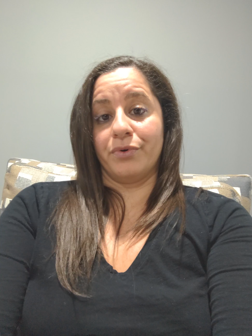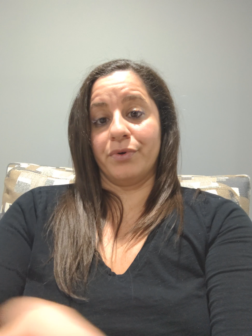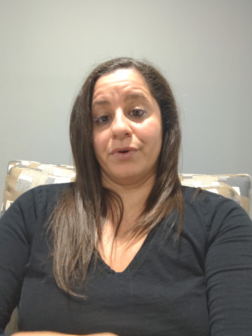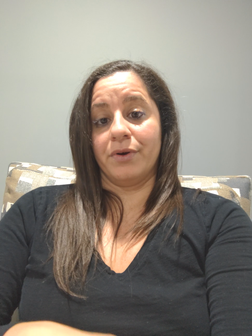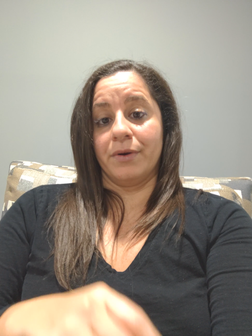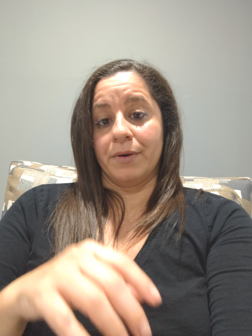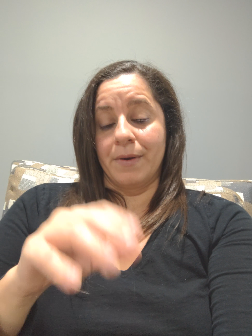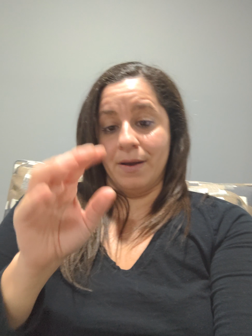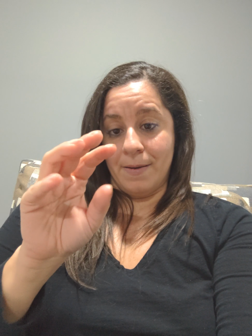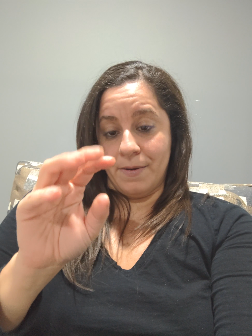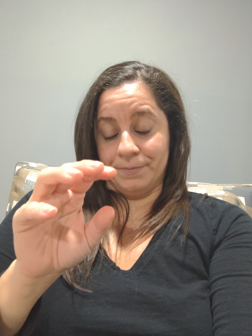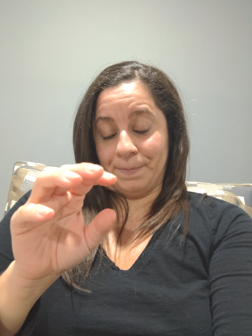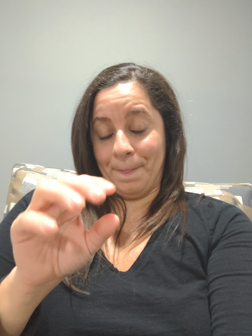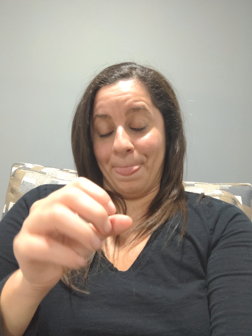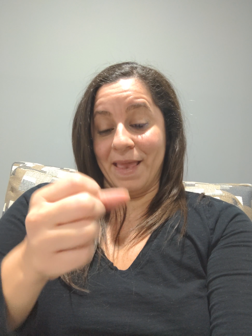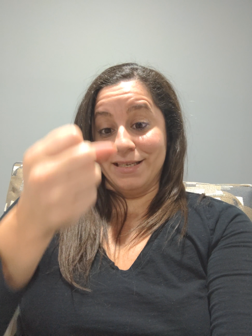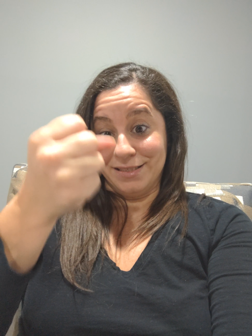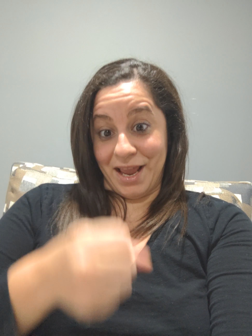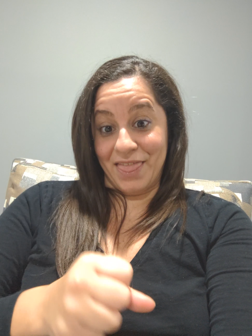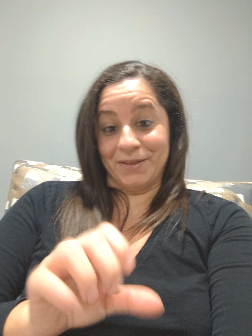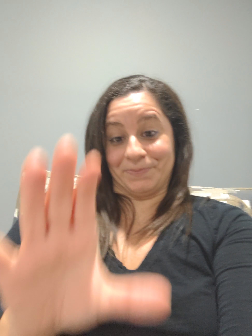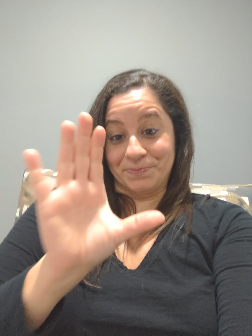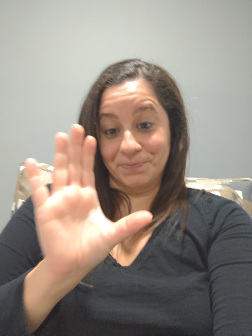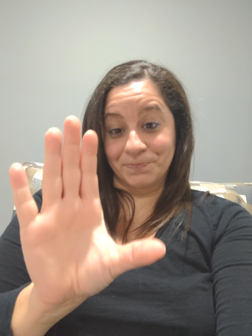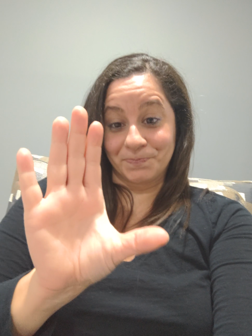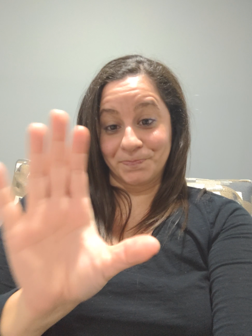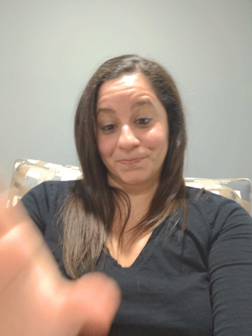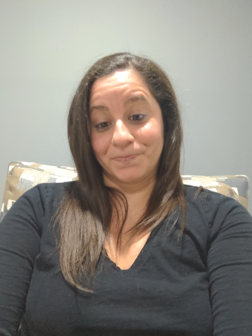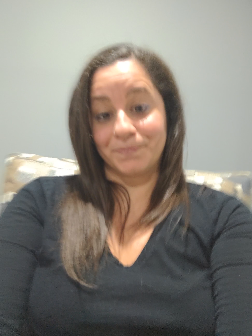mitten